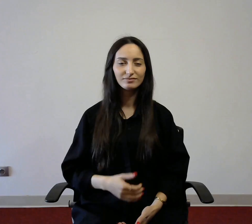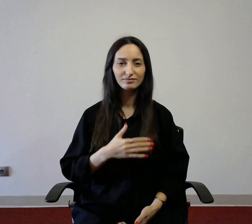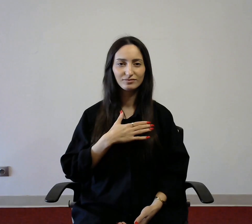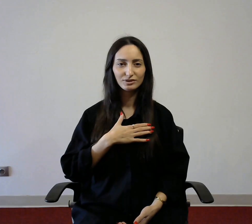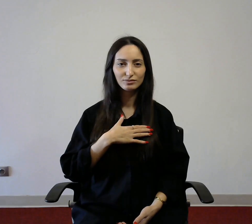mən